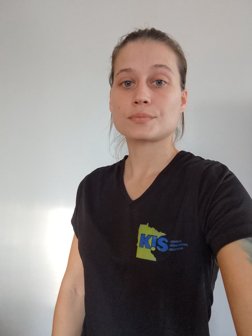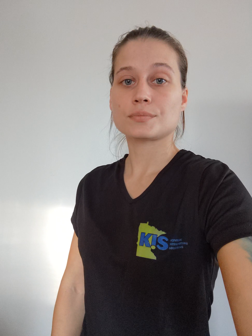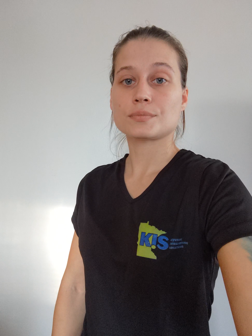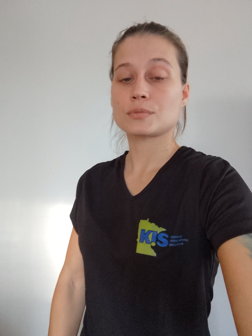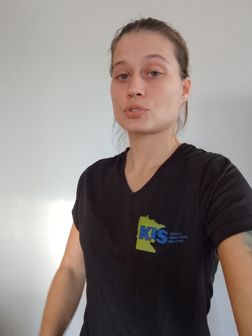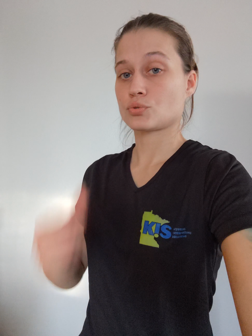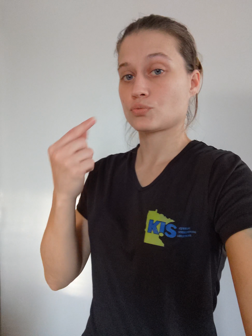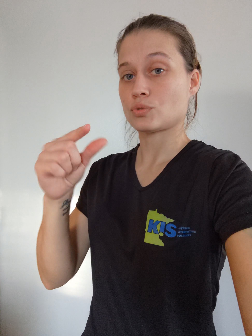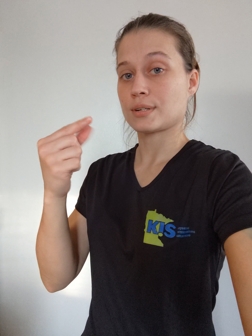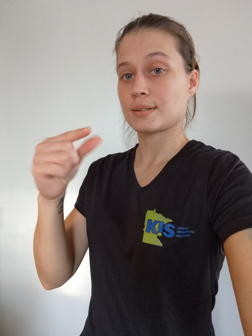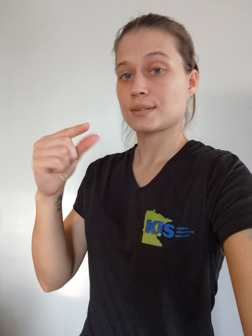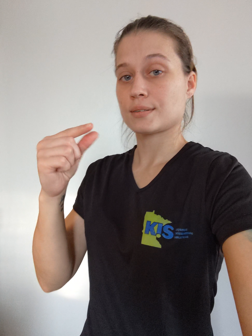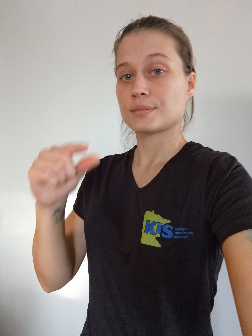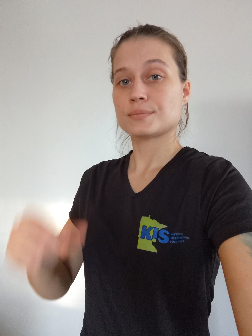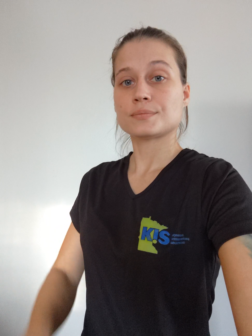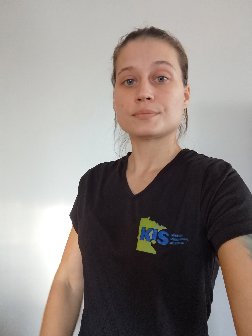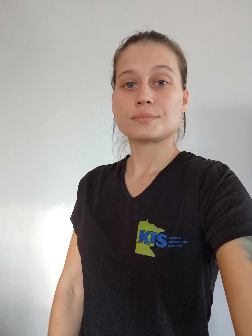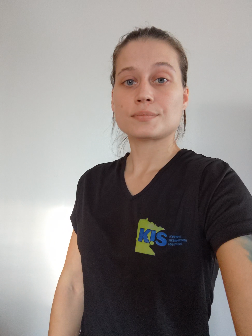green